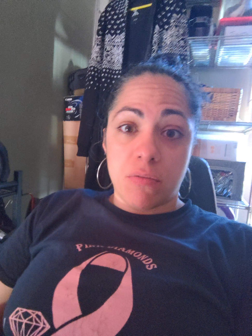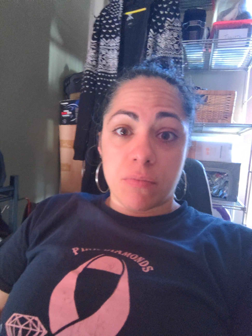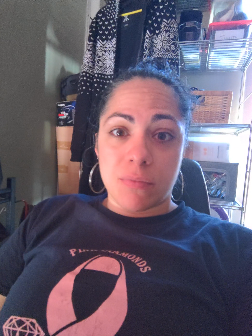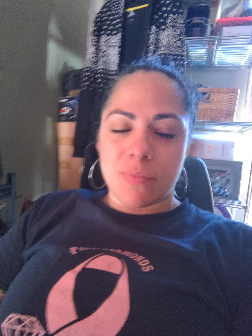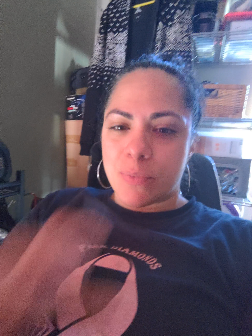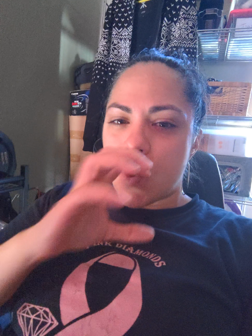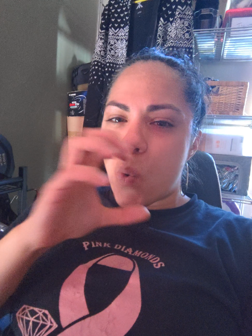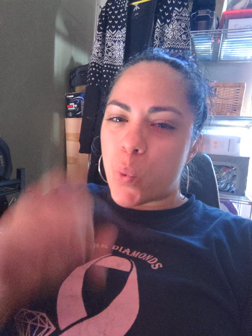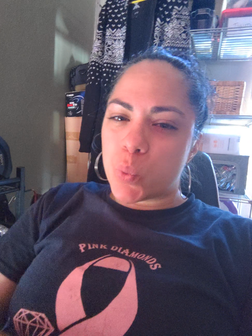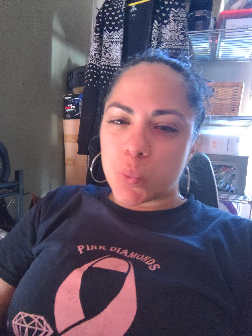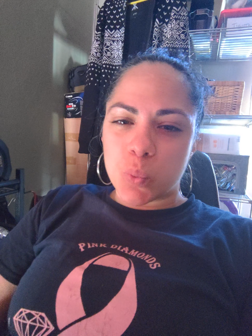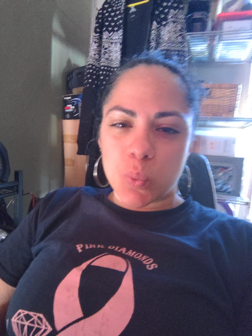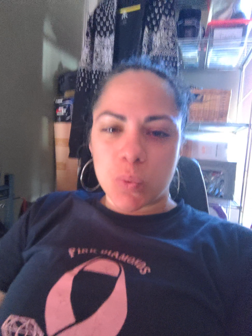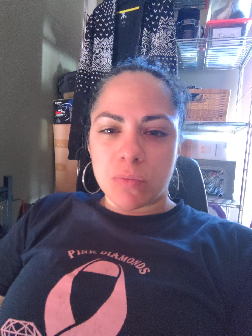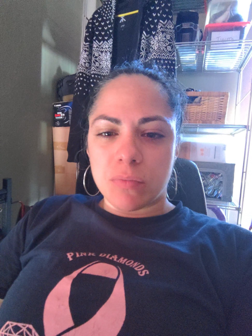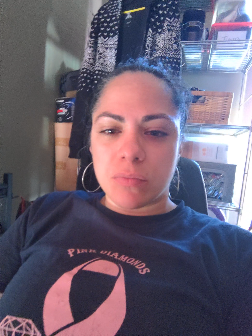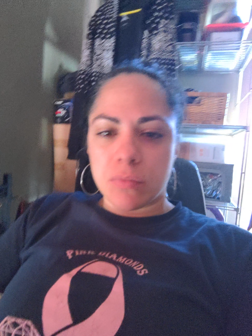old